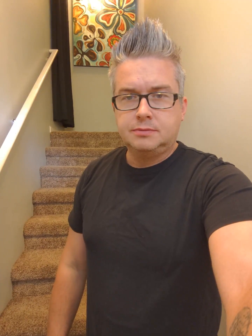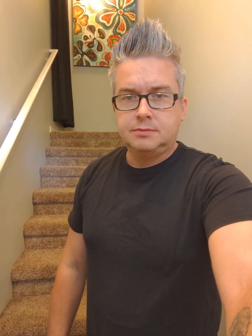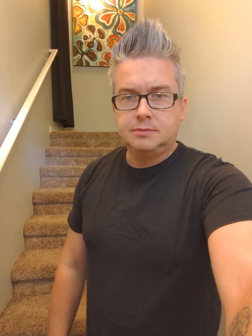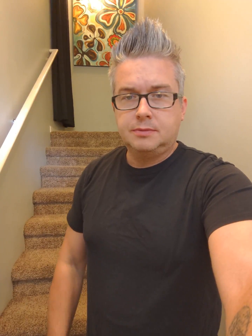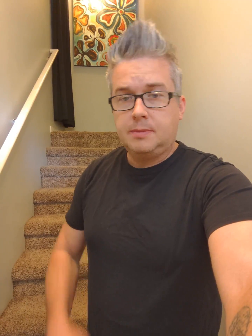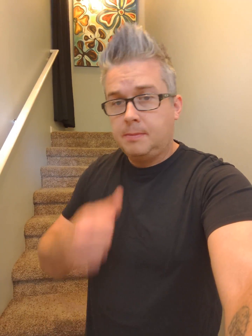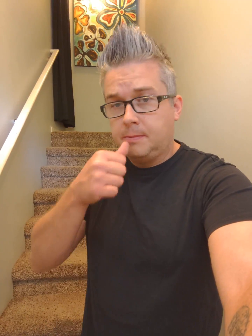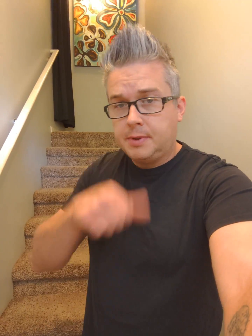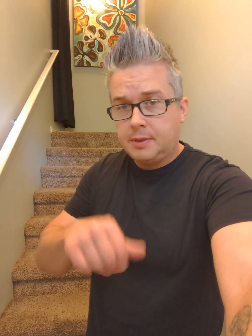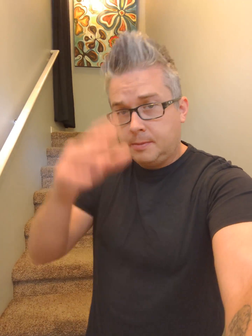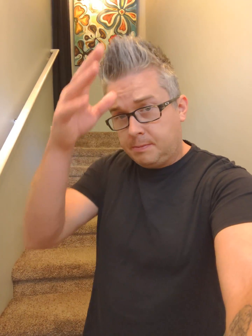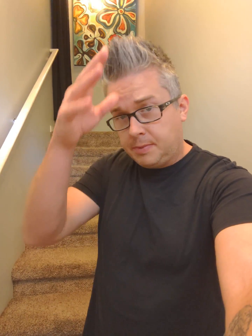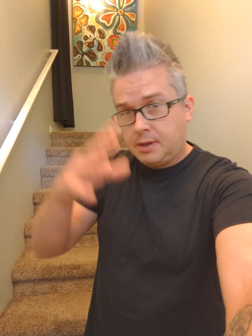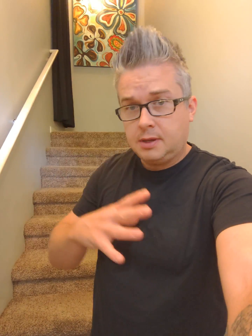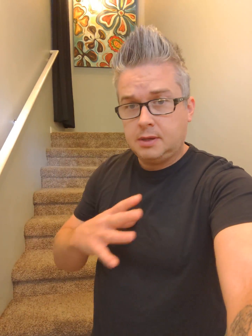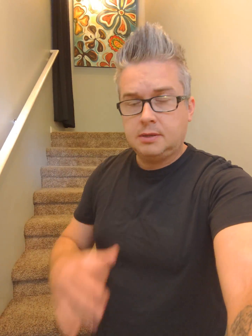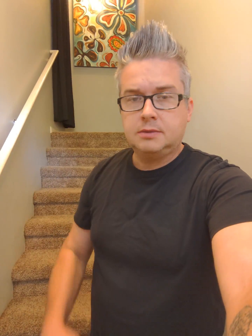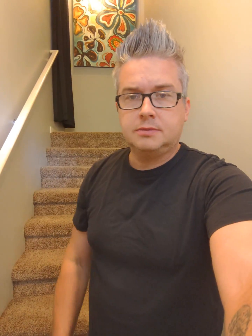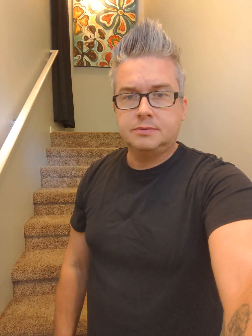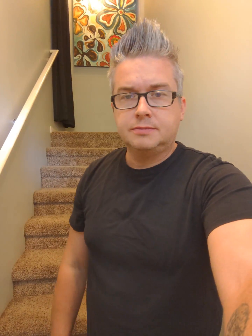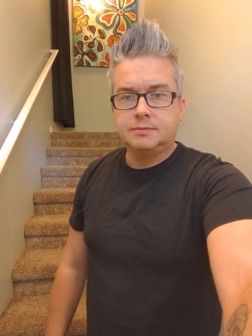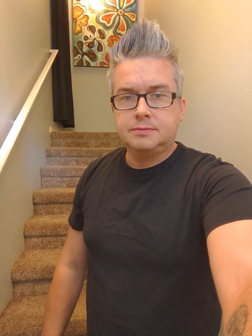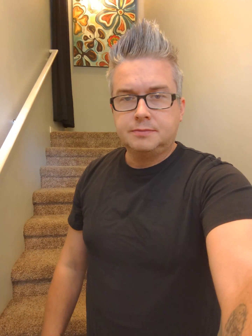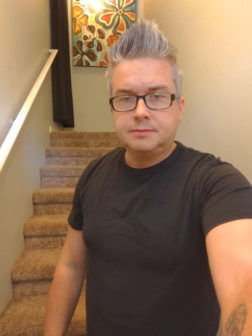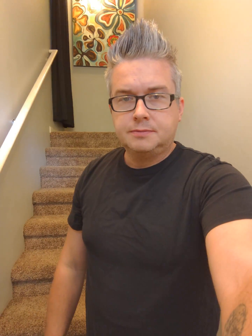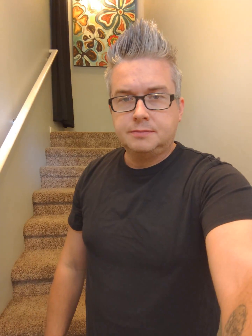mailman